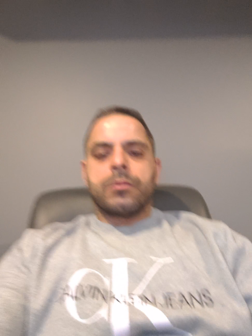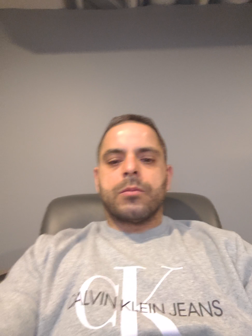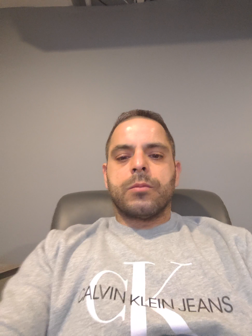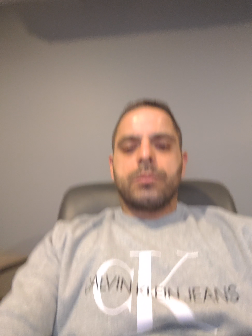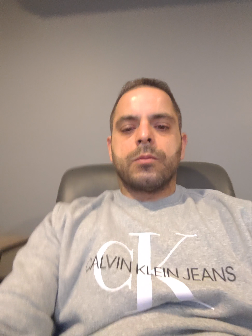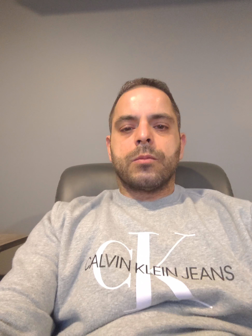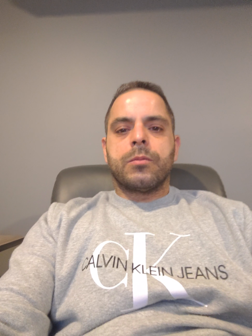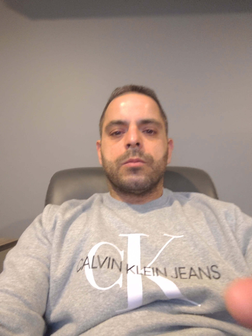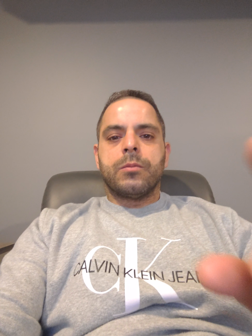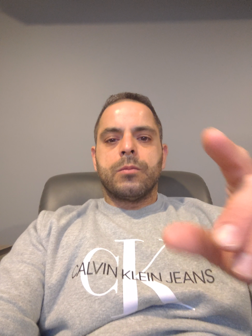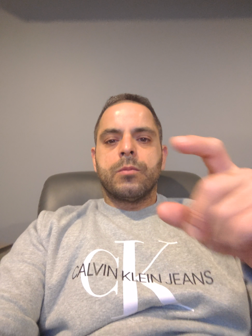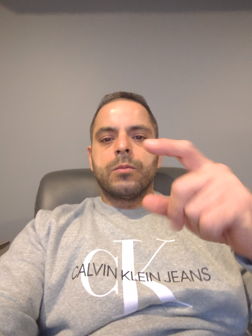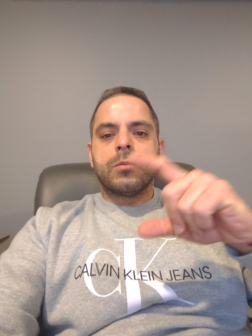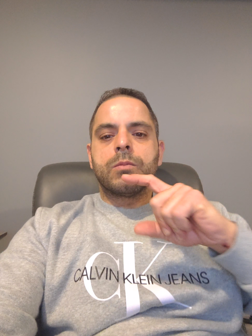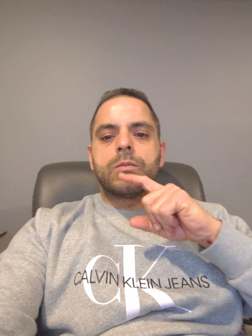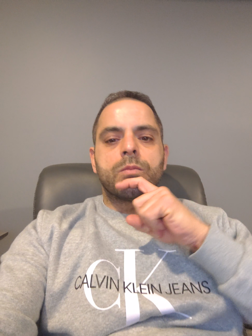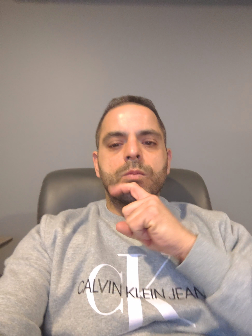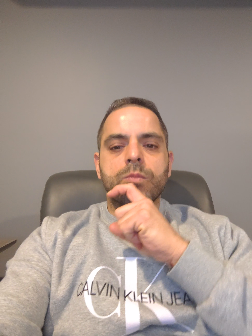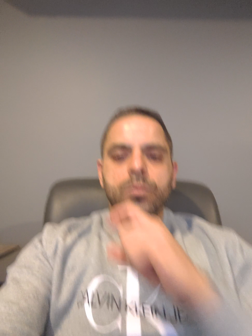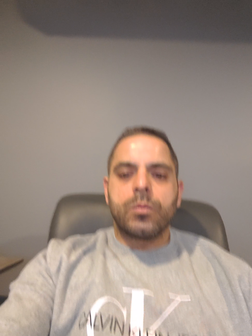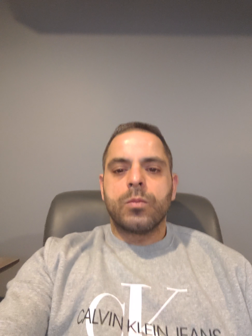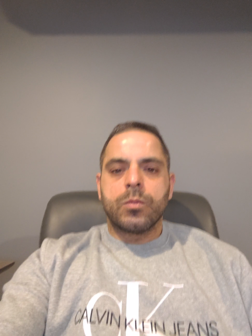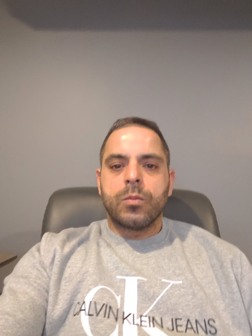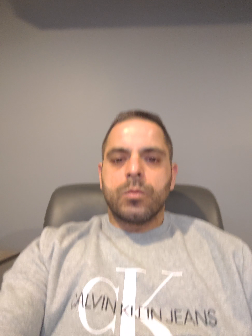cereal